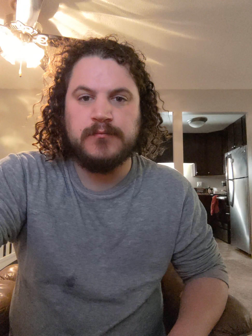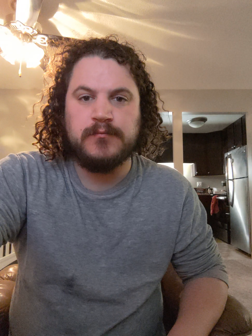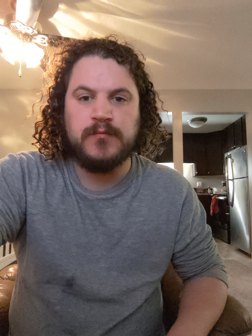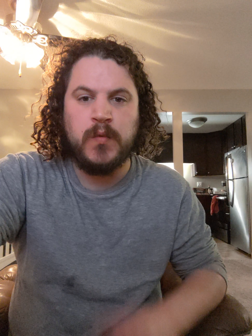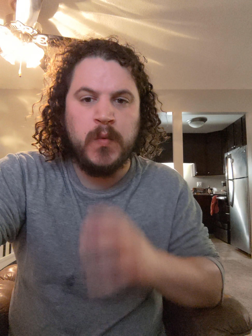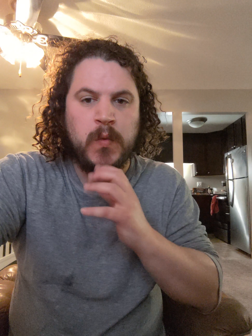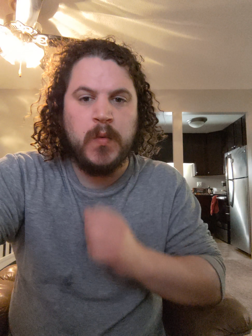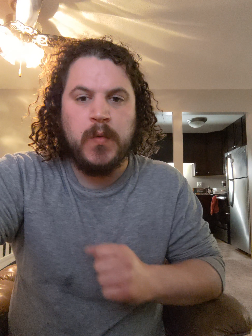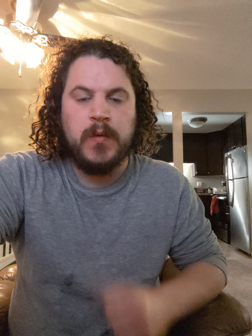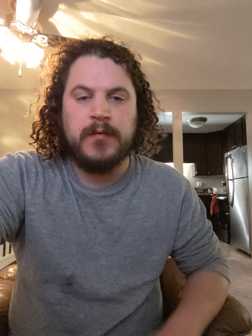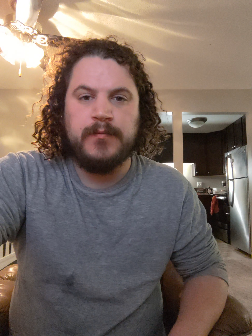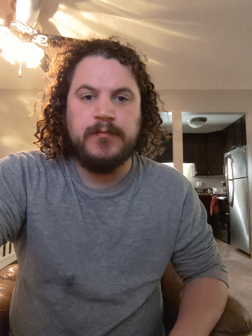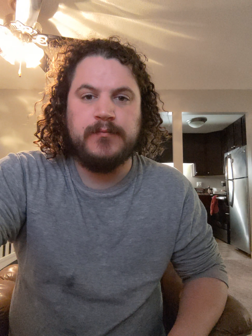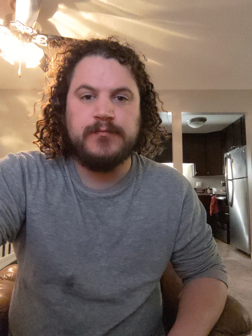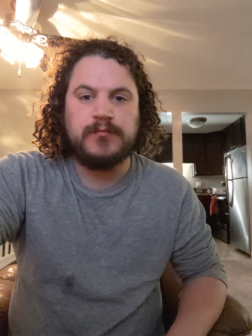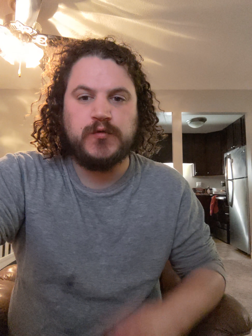old